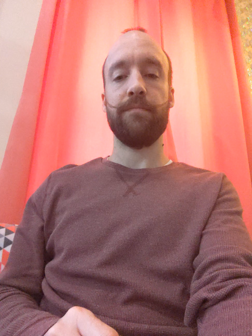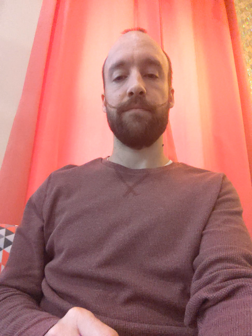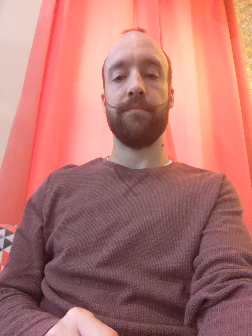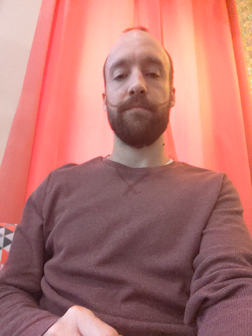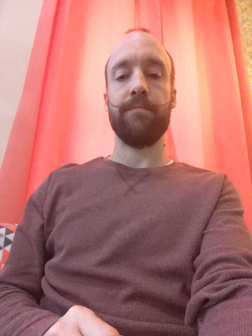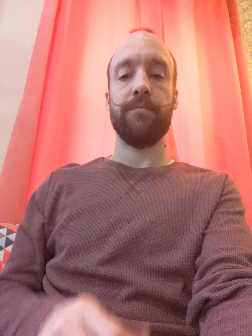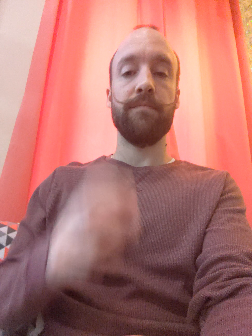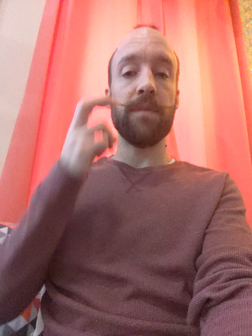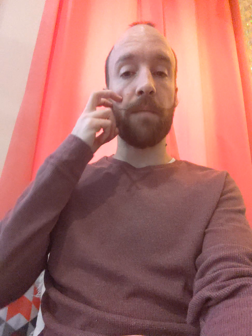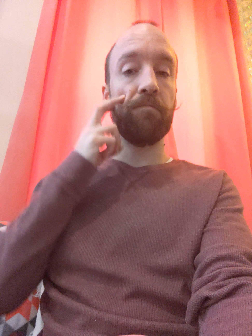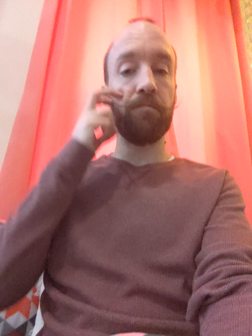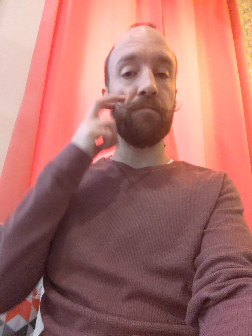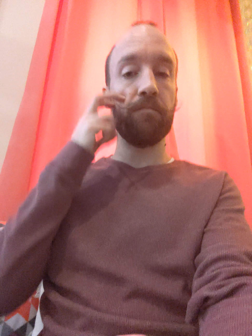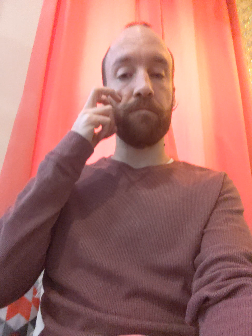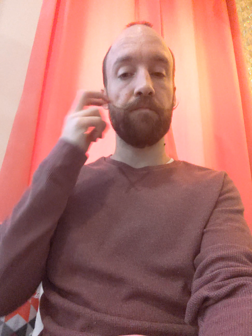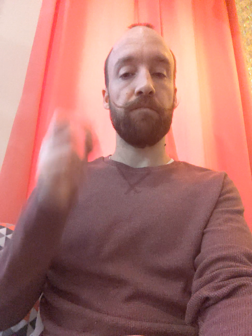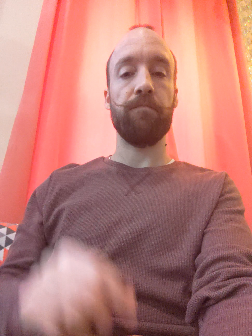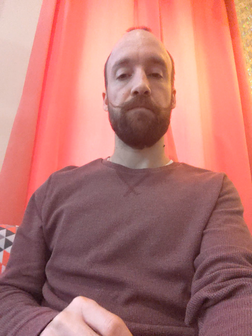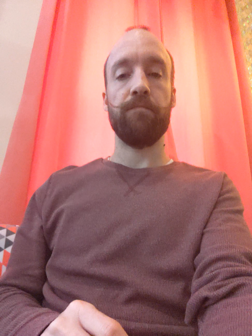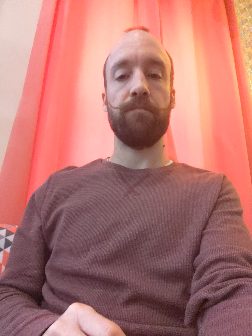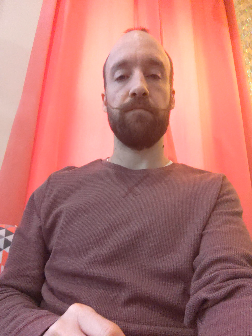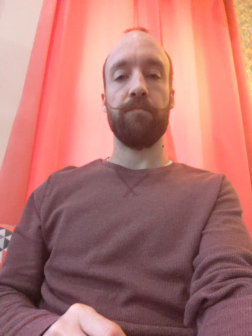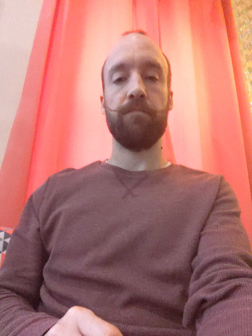gum